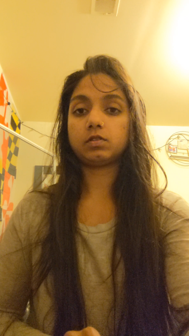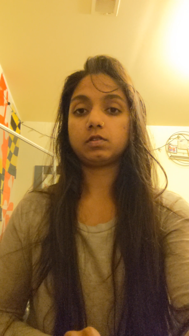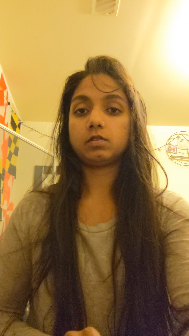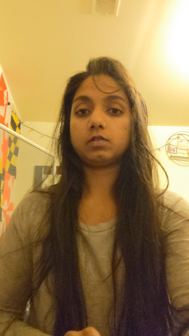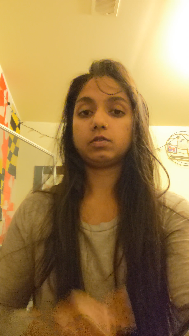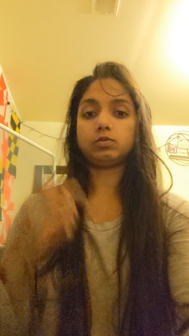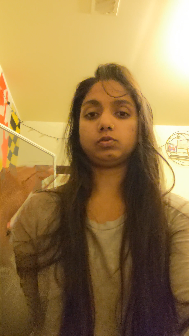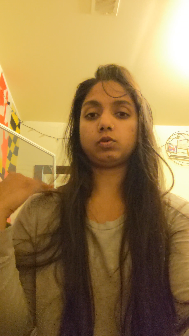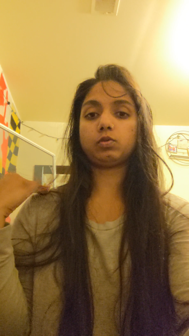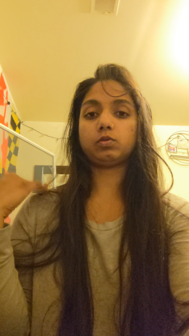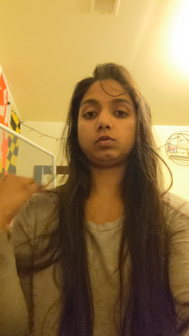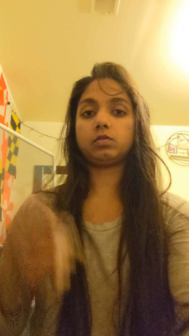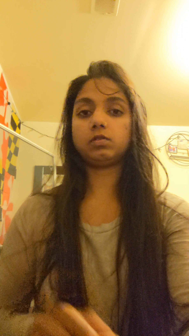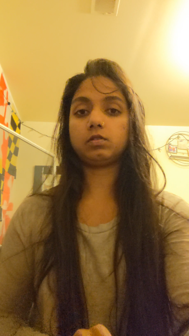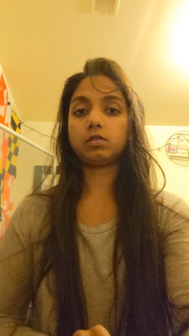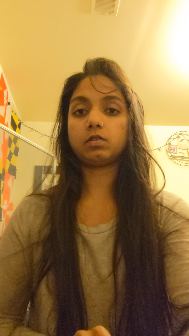shoulder